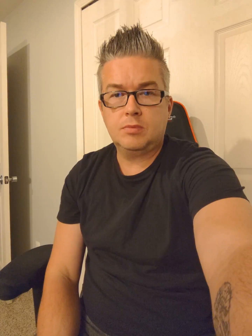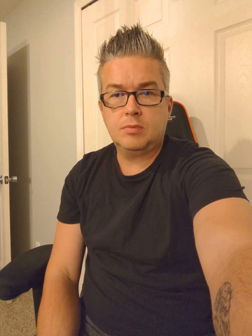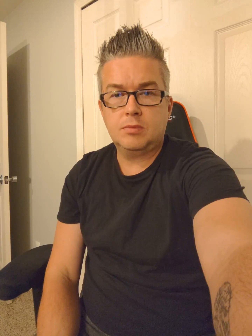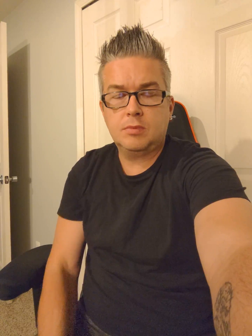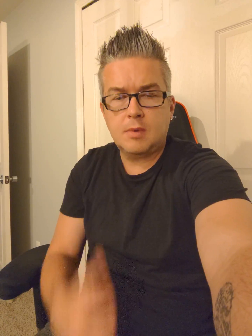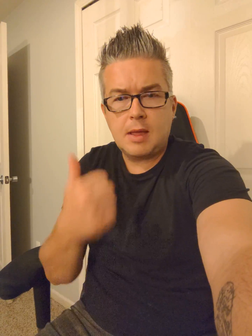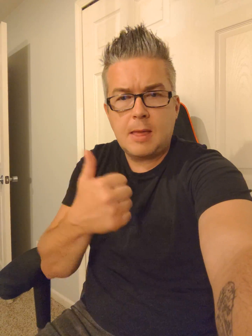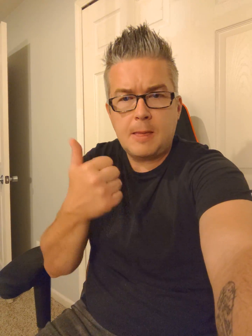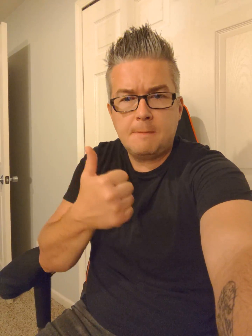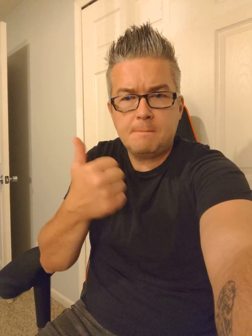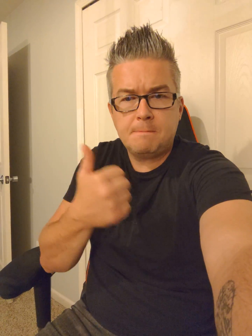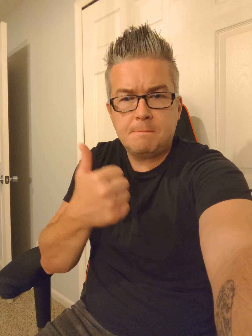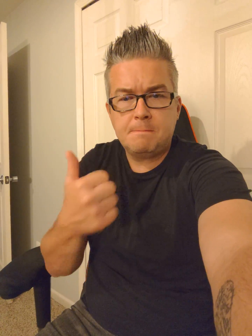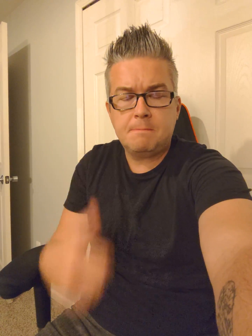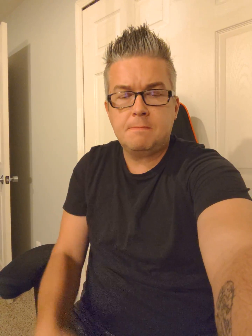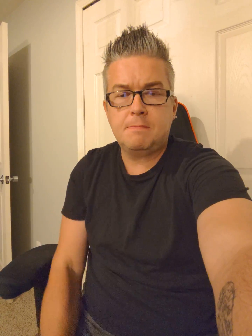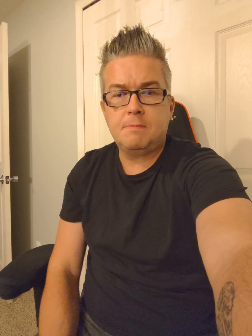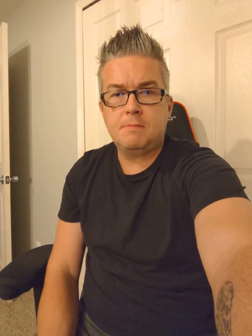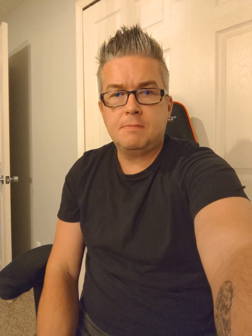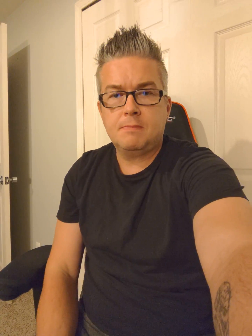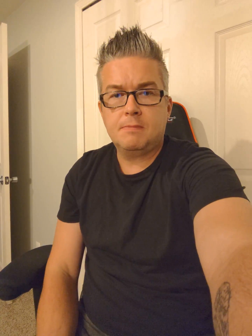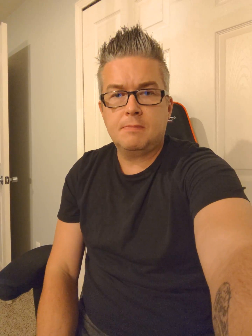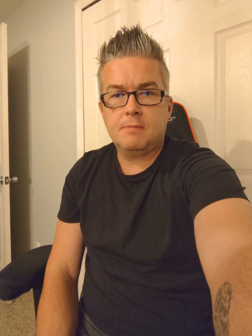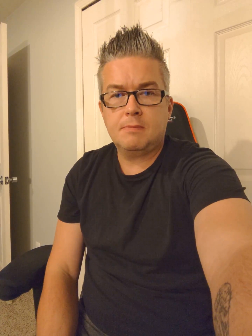help